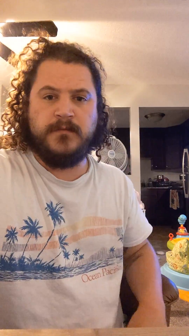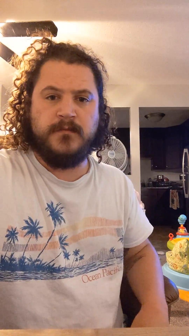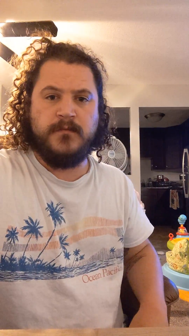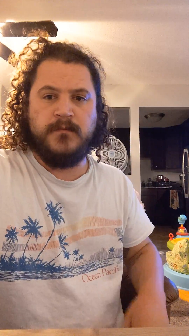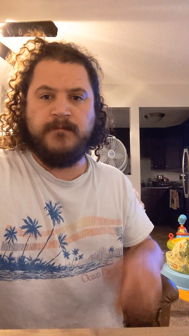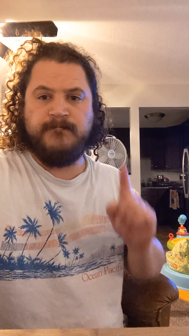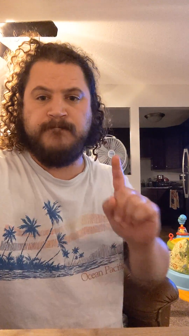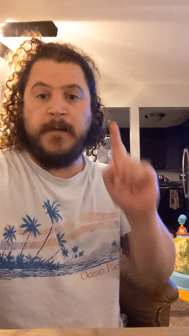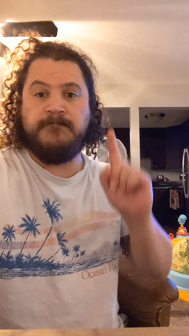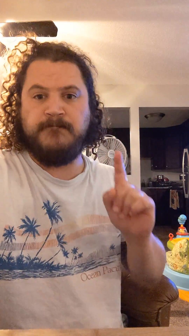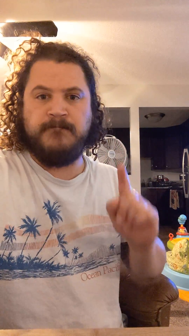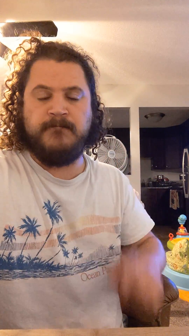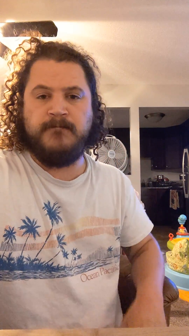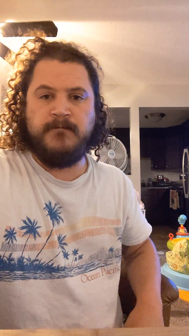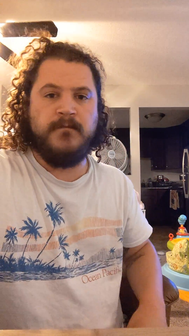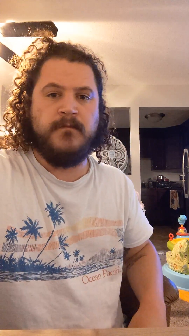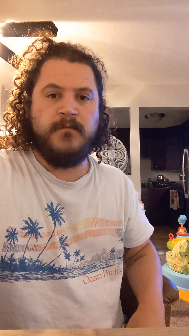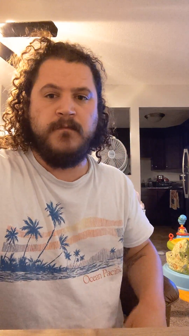bump